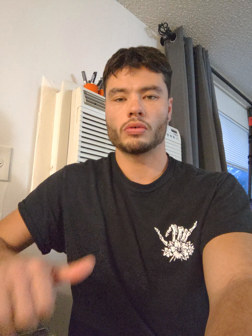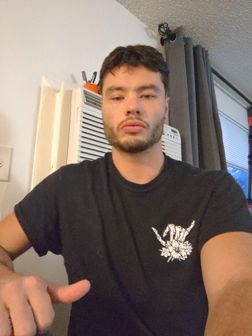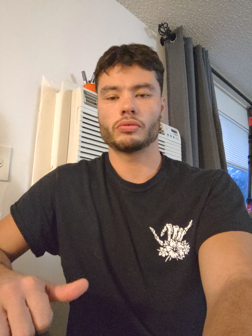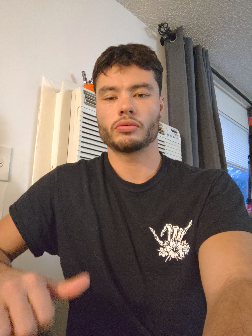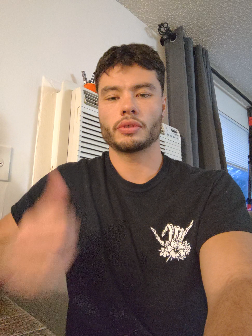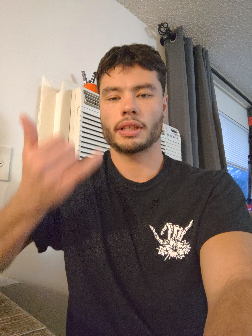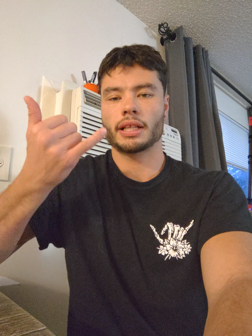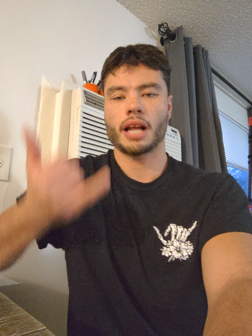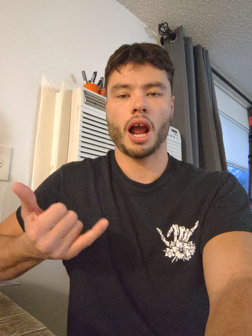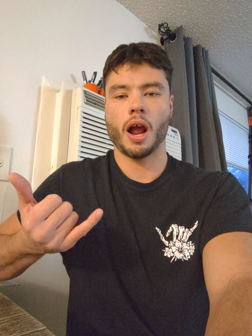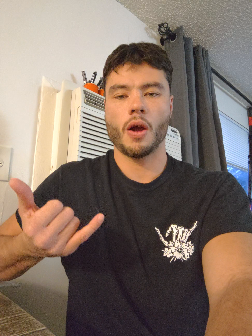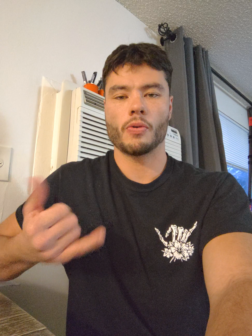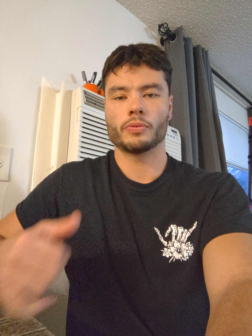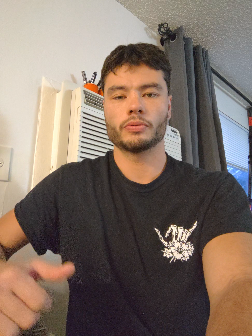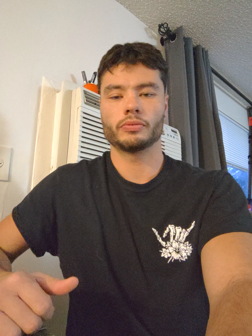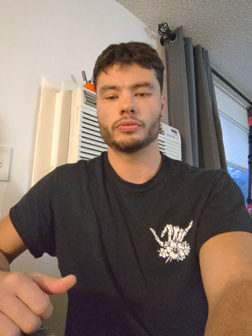now